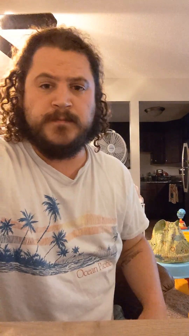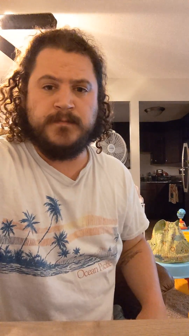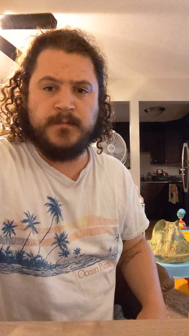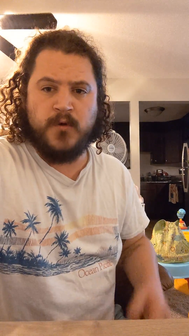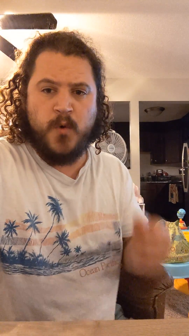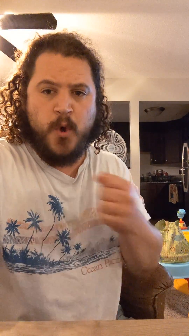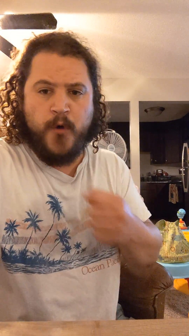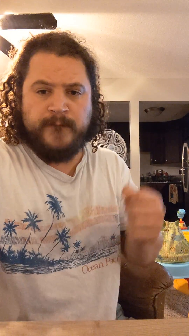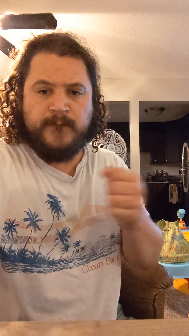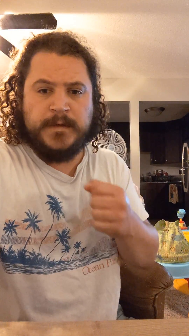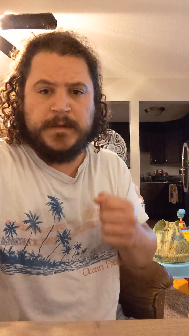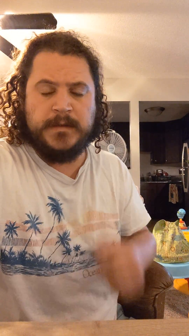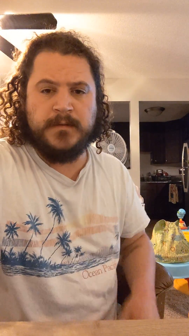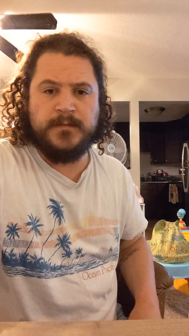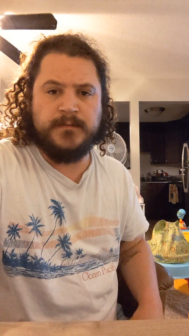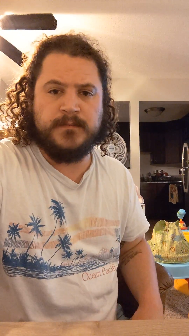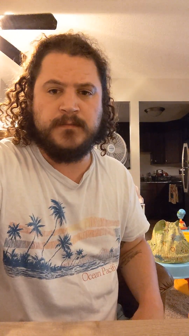coffee